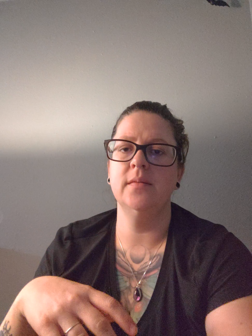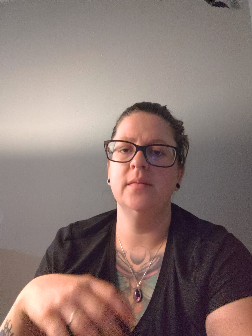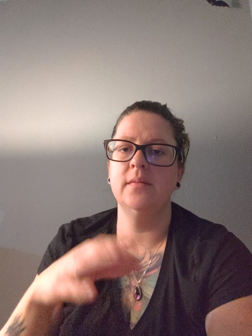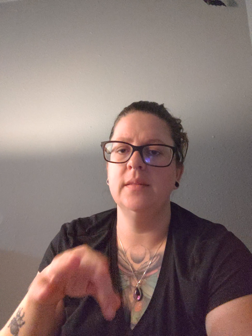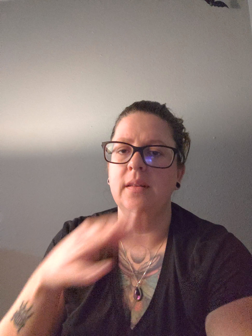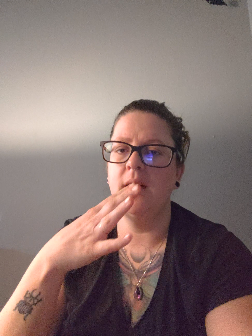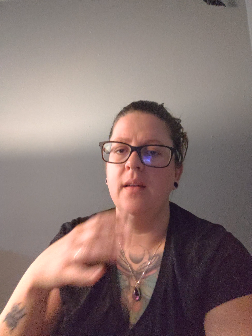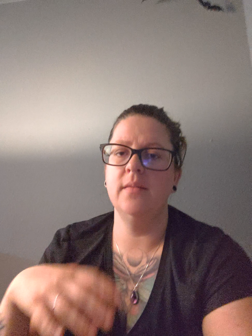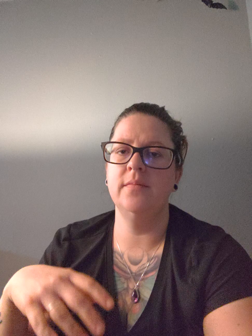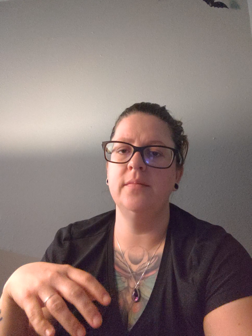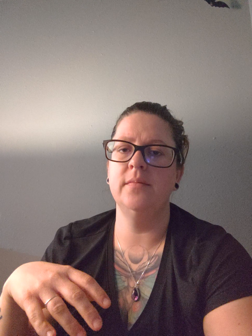snack